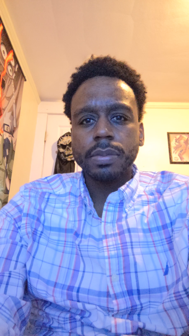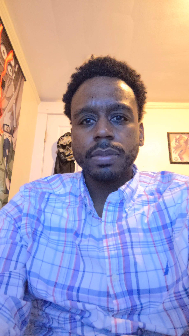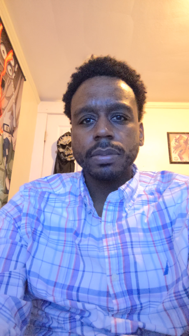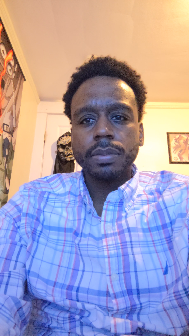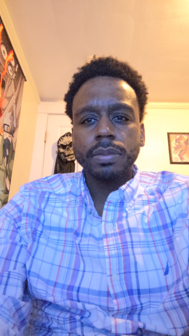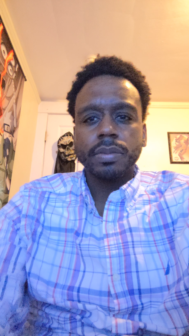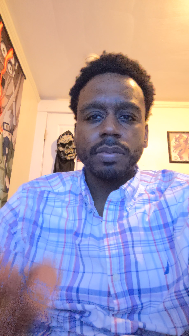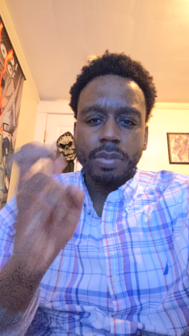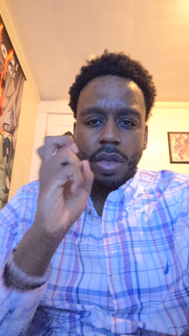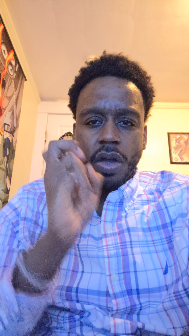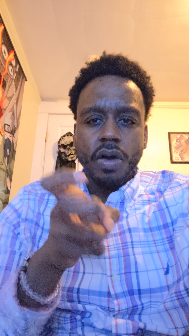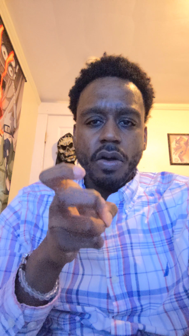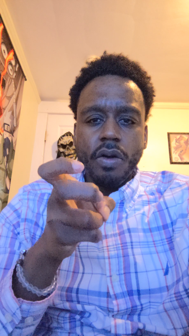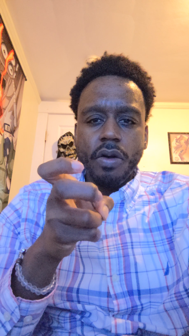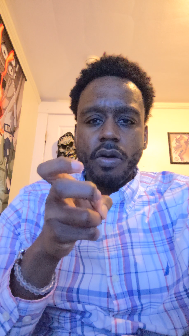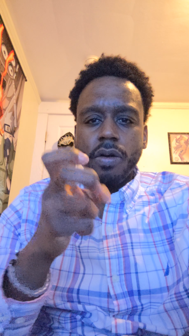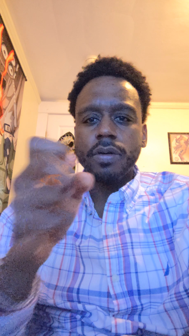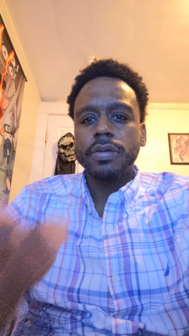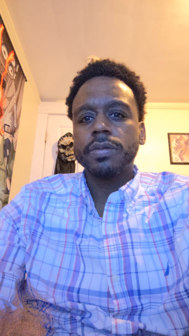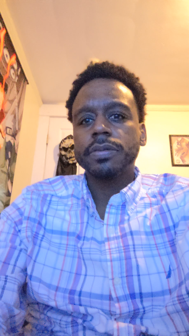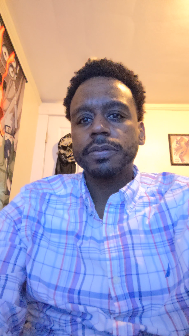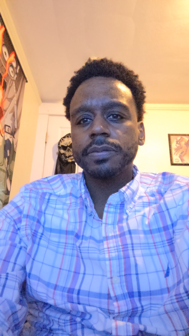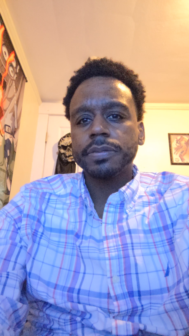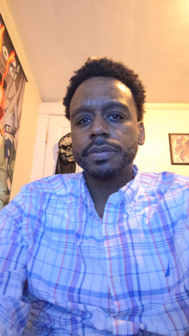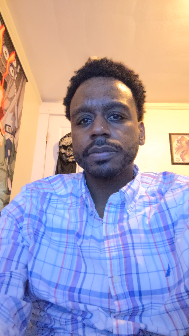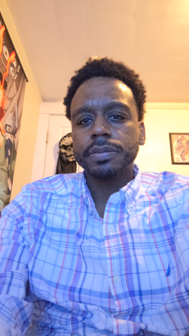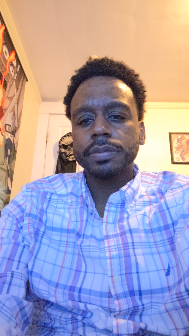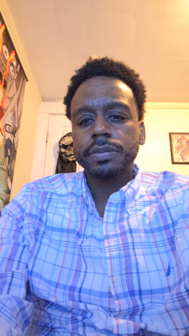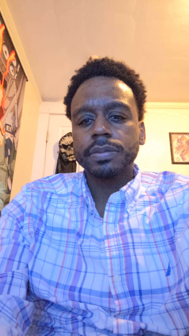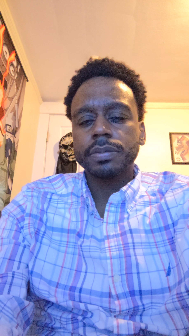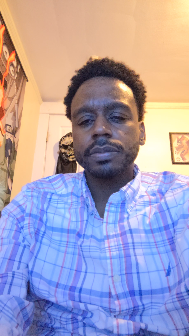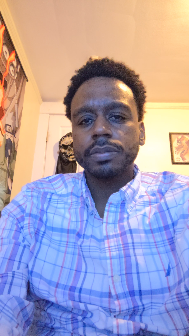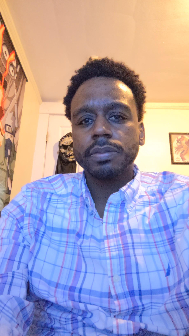hard